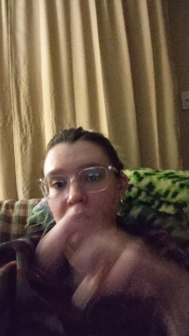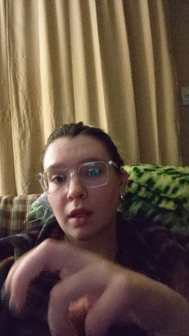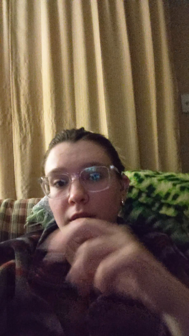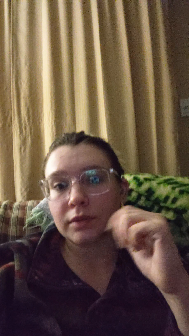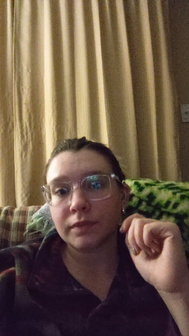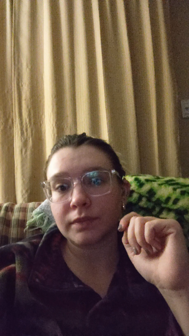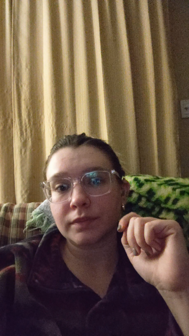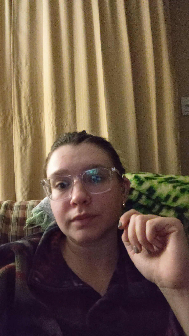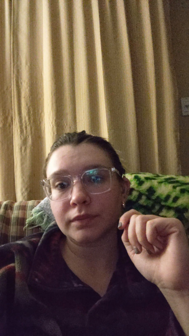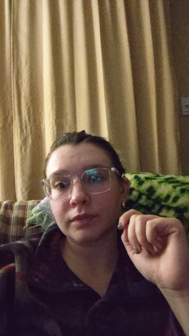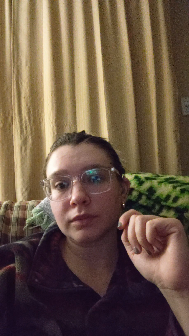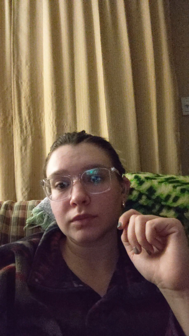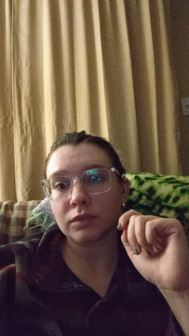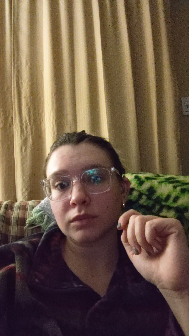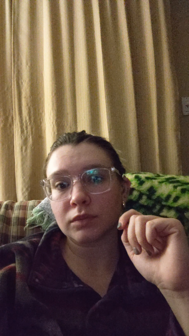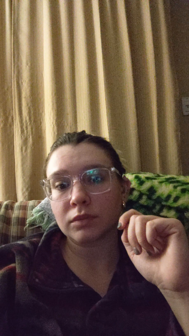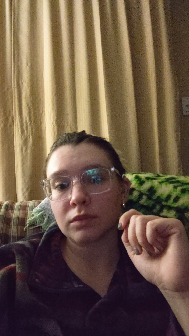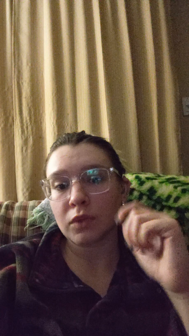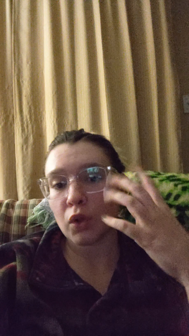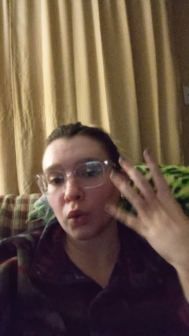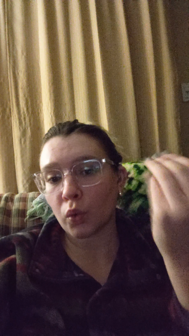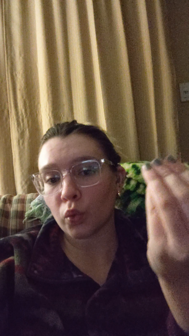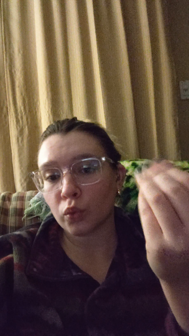going to